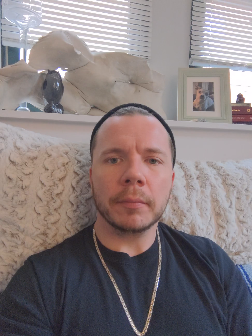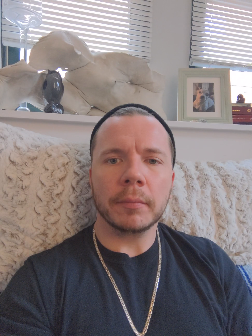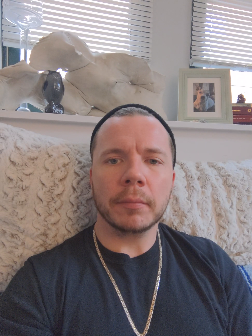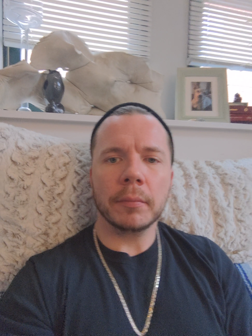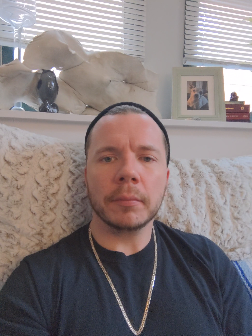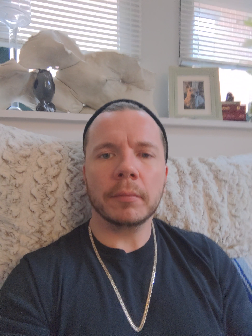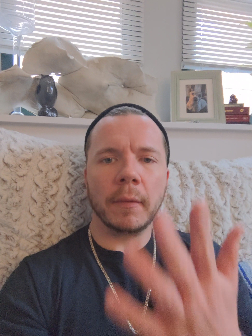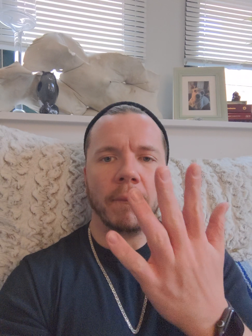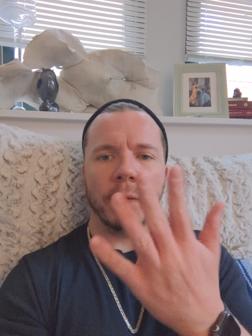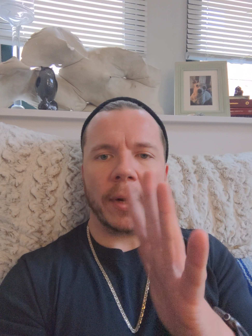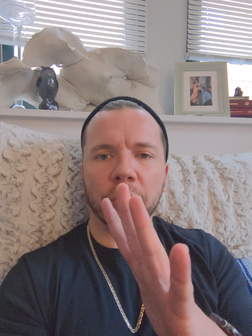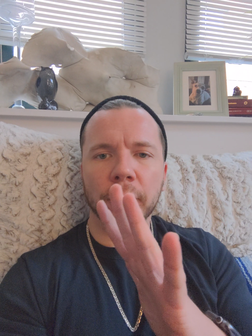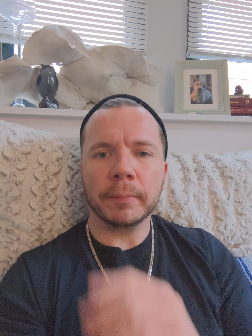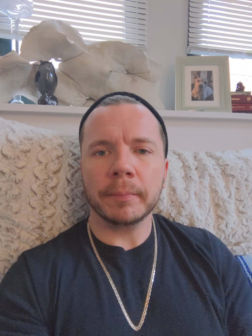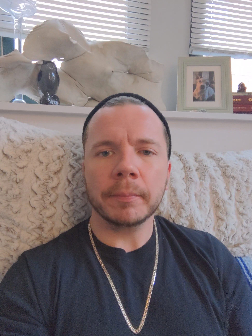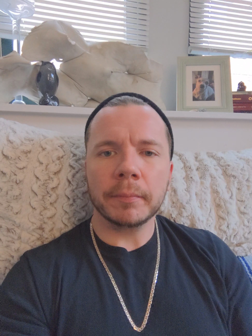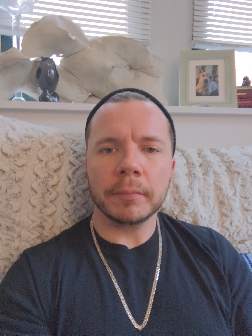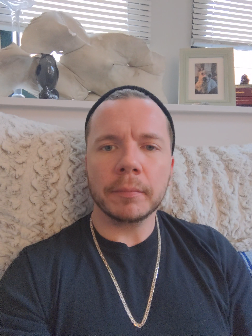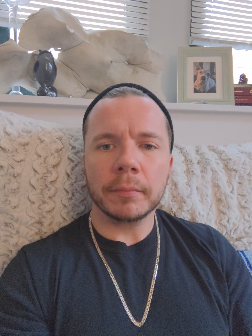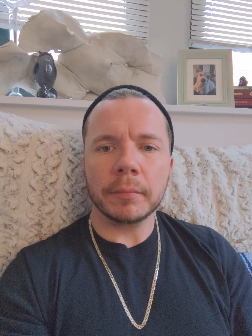finish